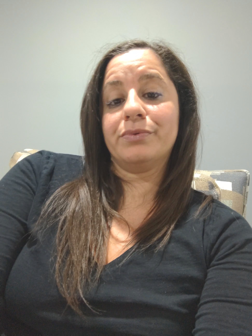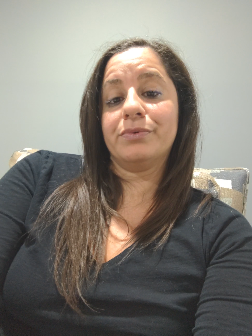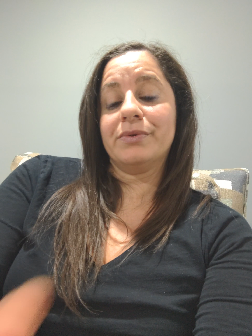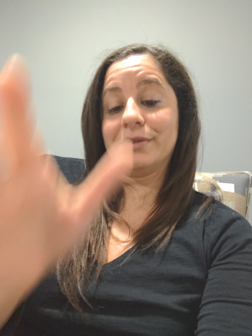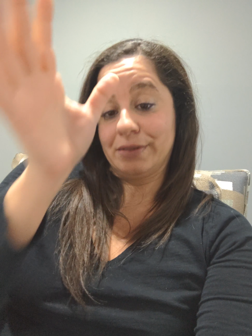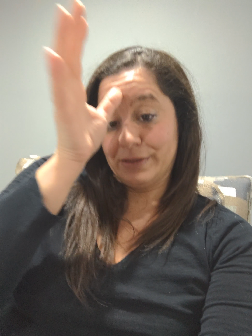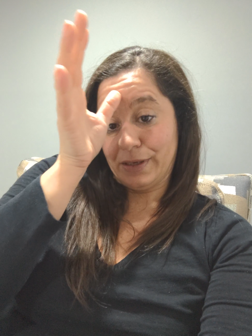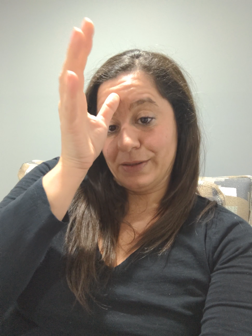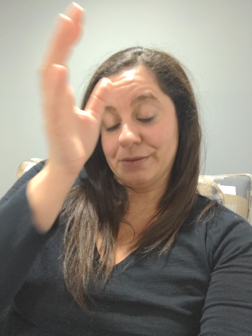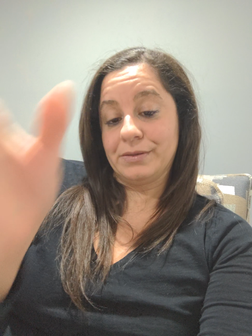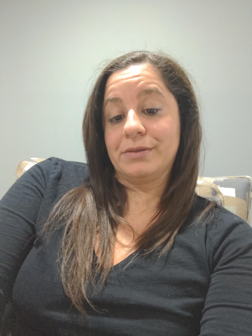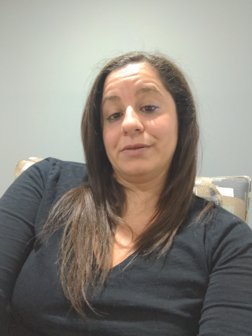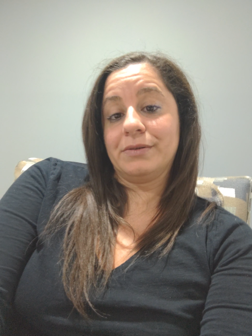dad